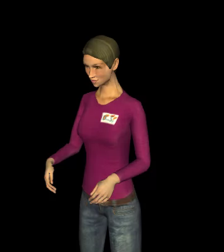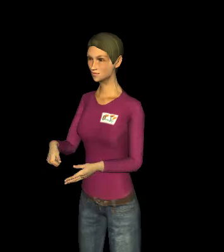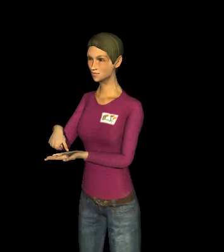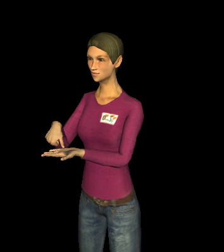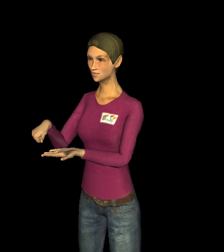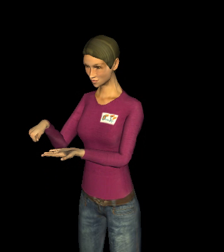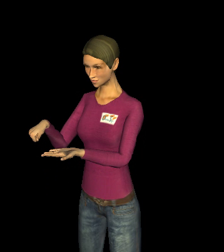يدفع